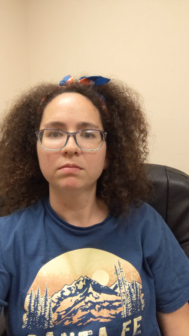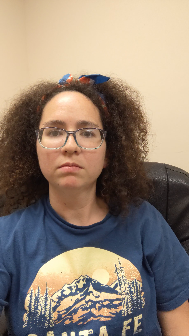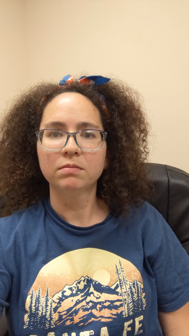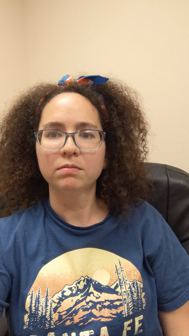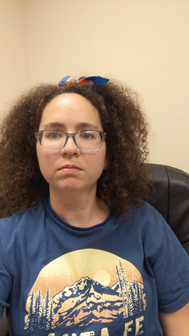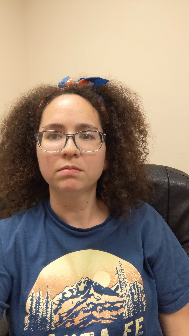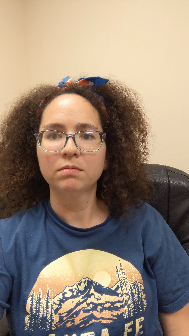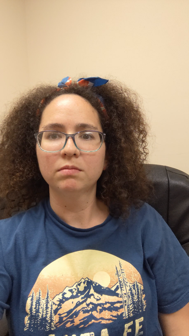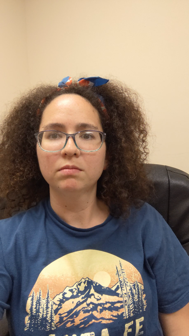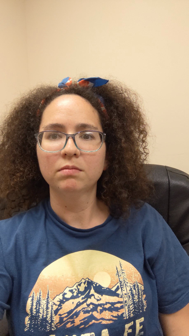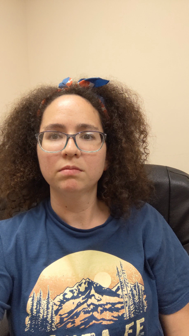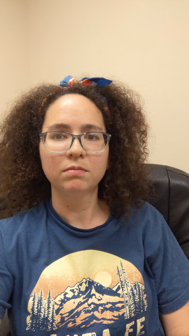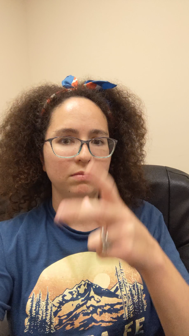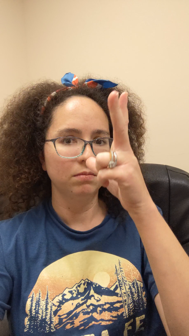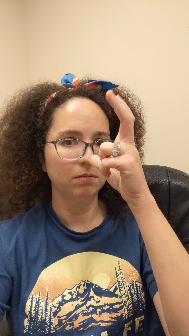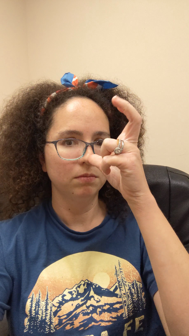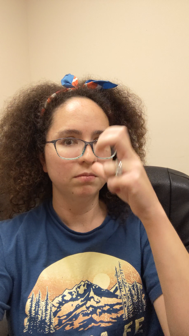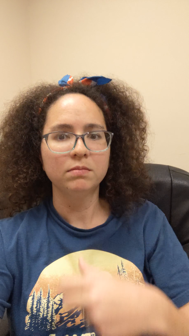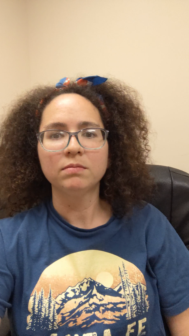ant